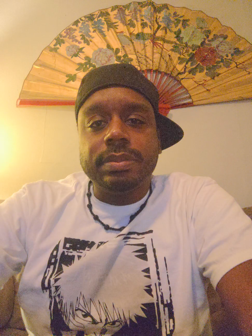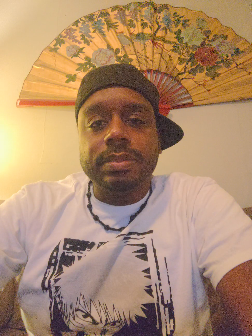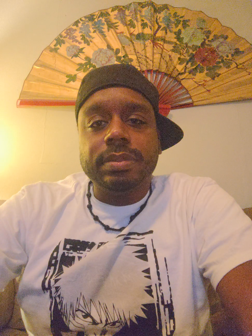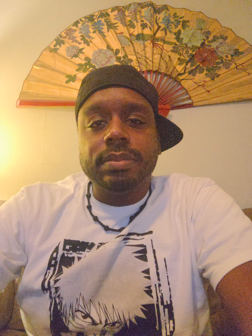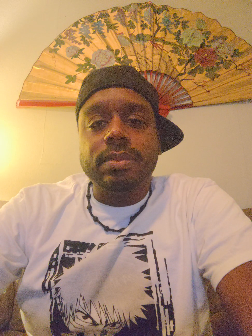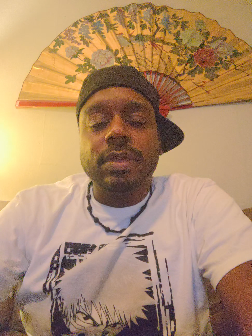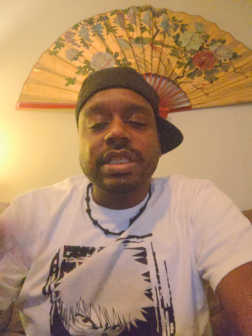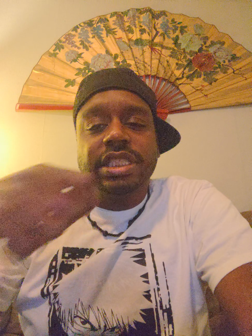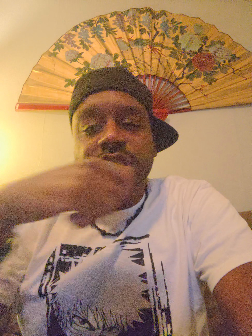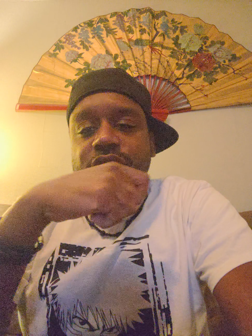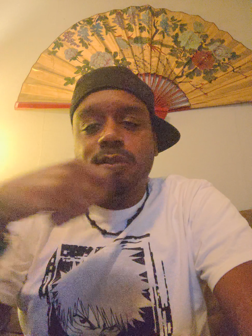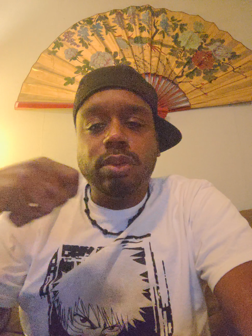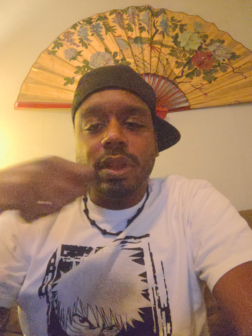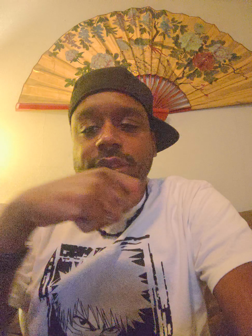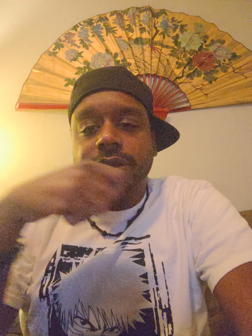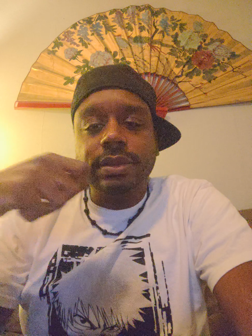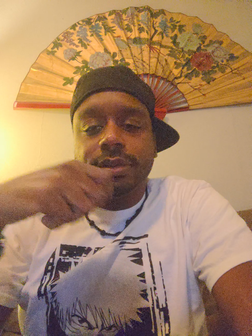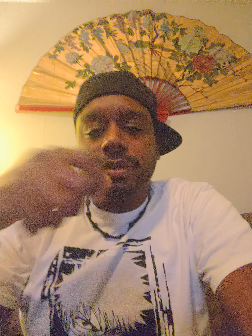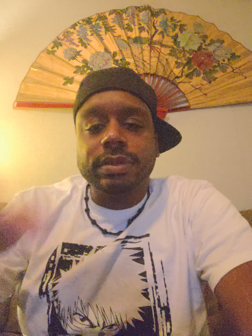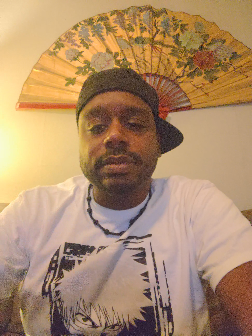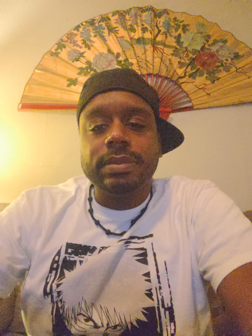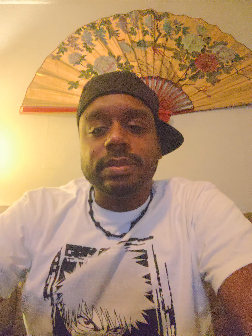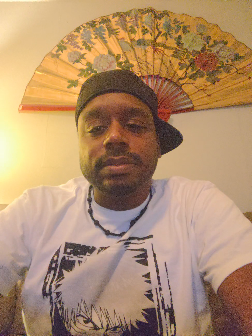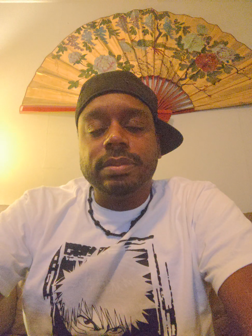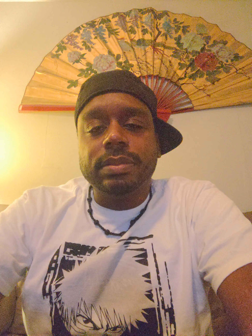toothbrush